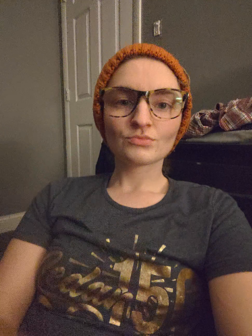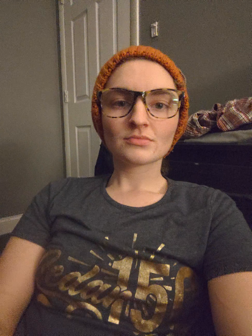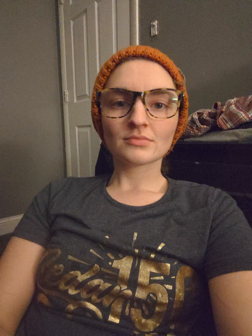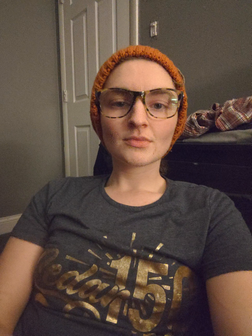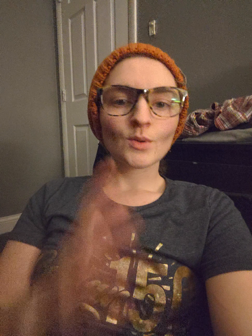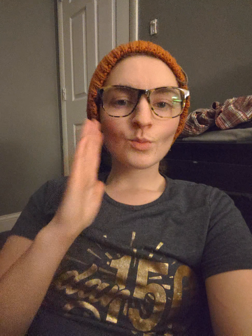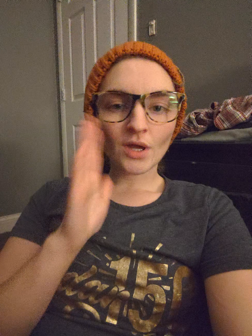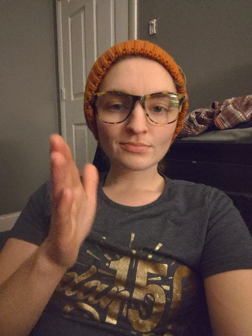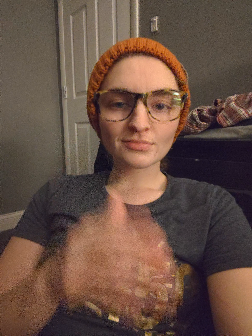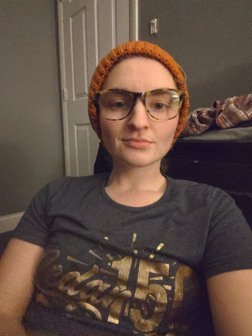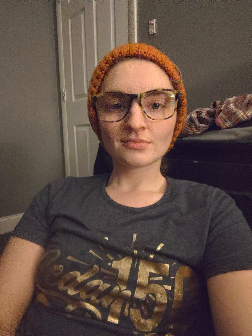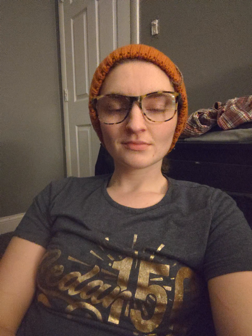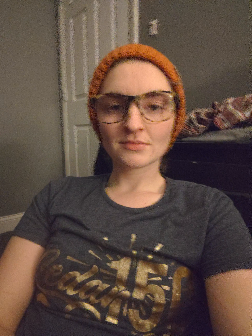will